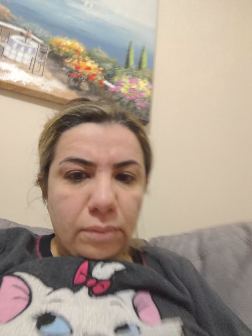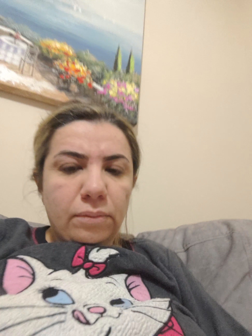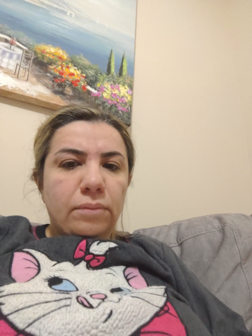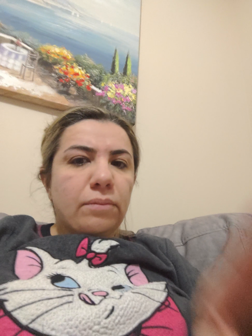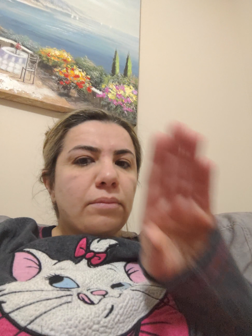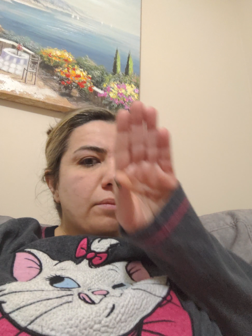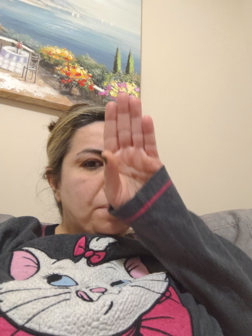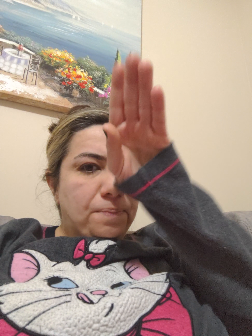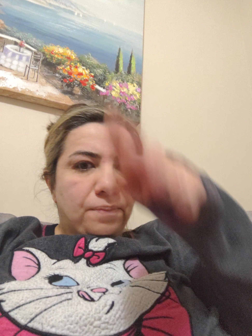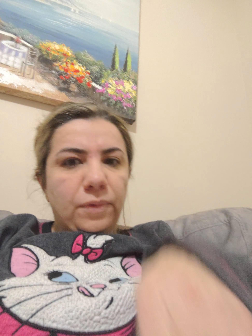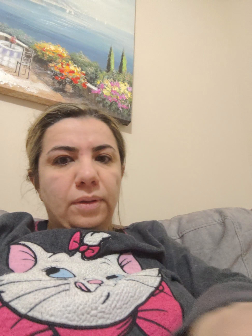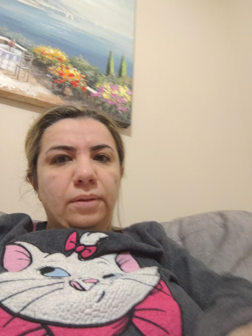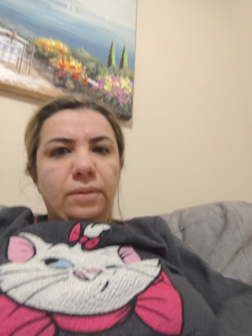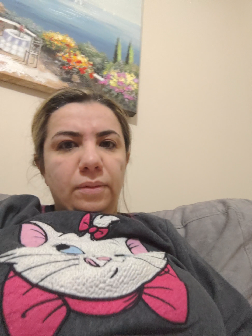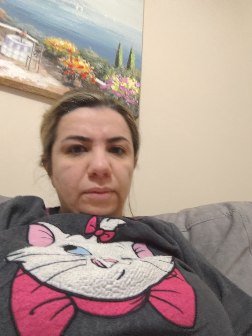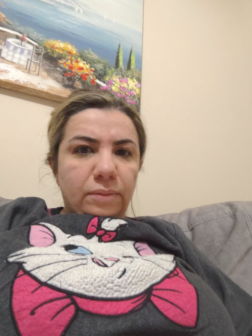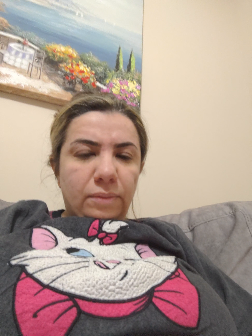elephant